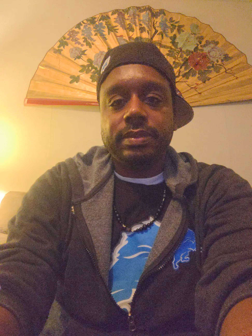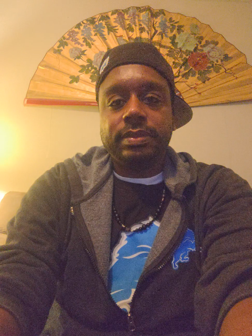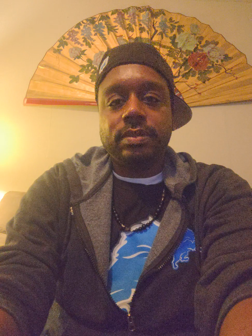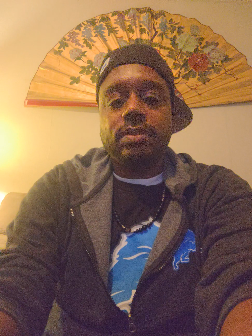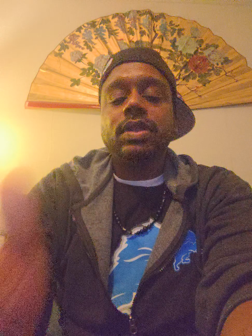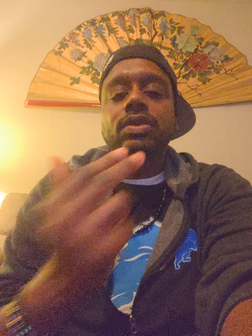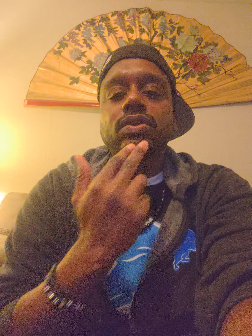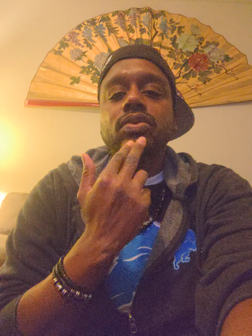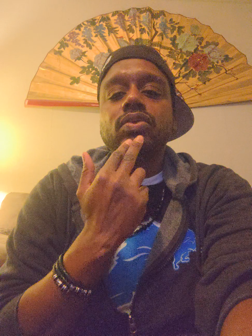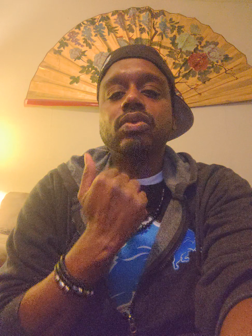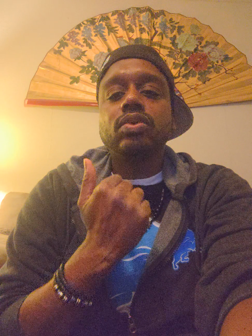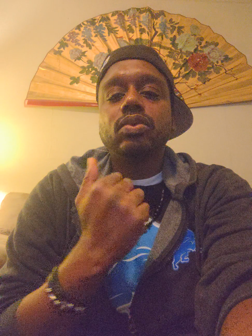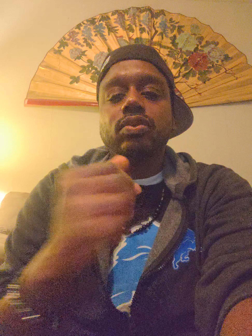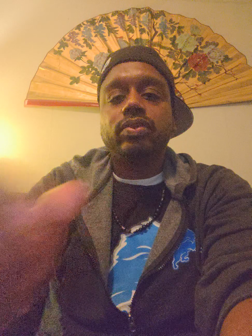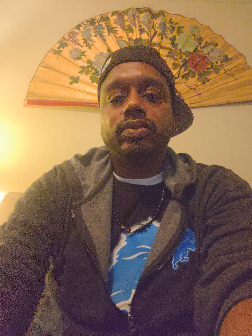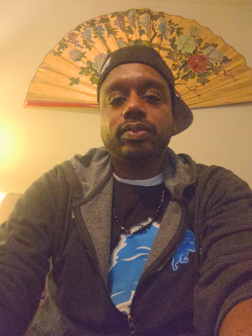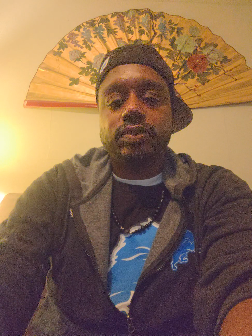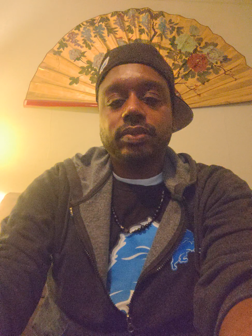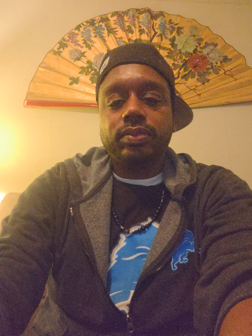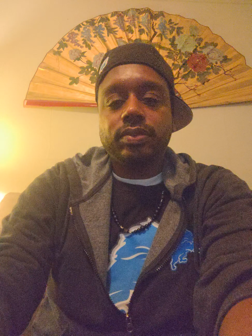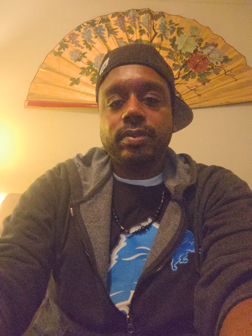cute